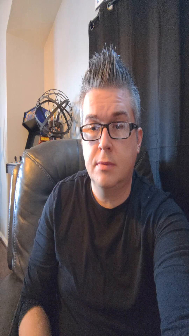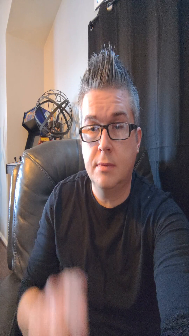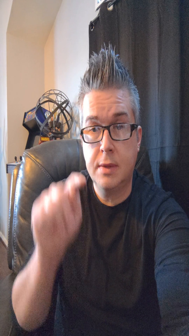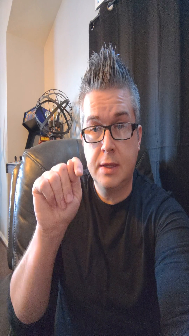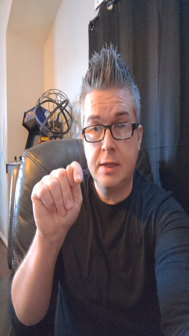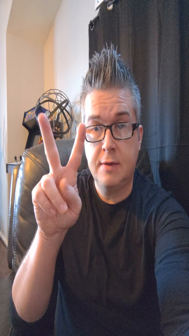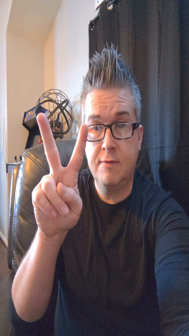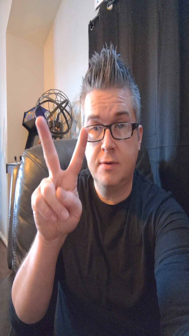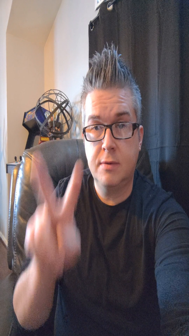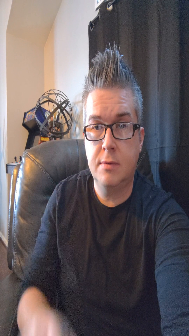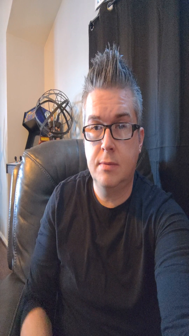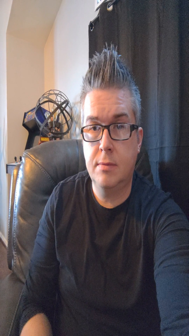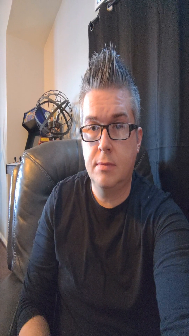TV